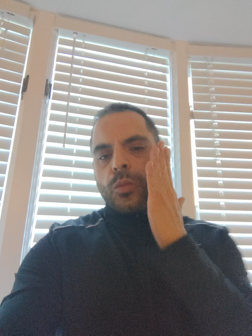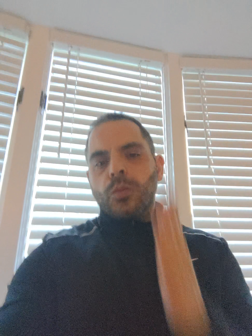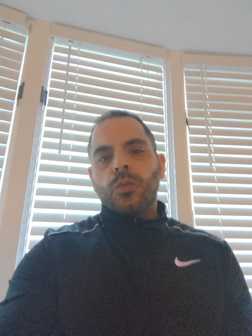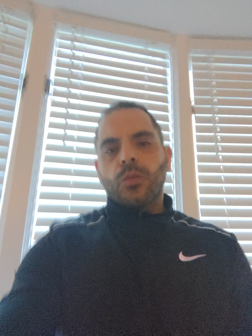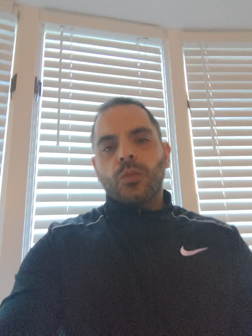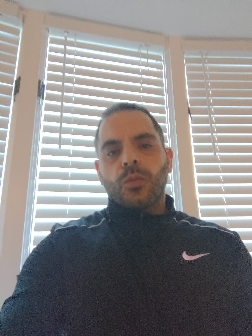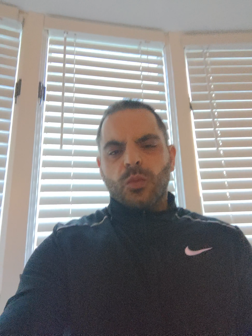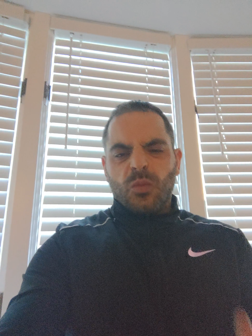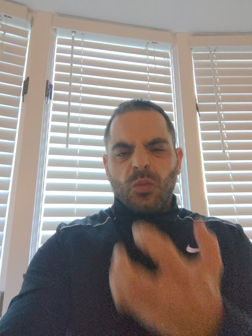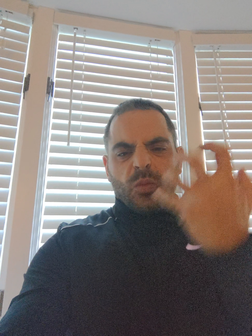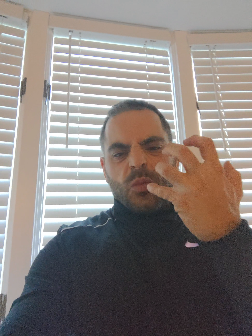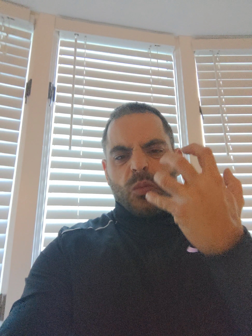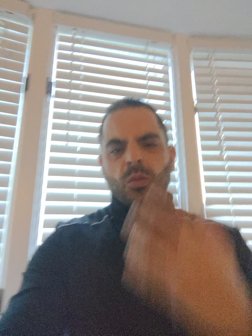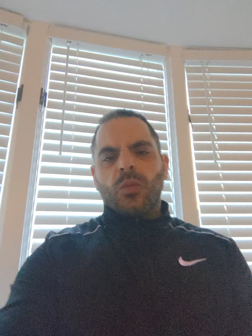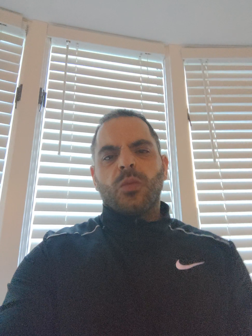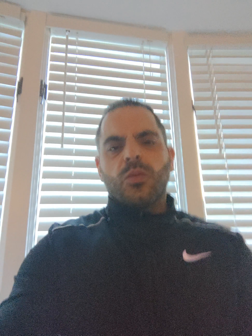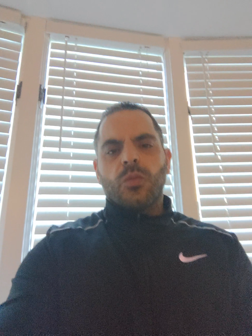mad